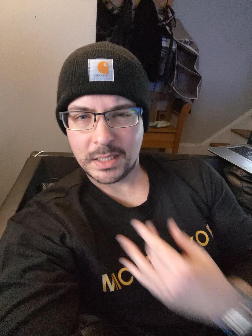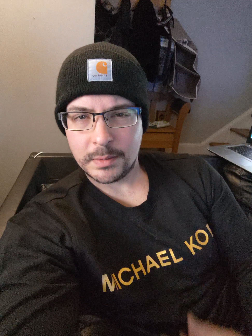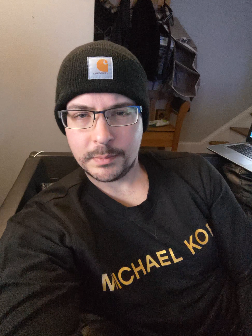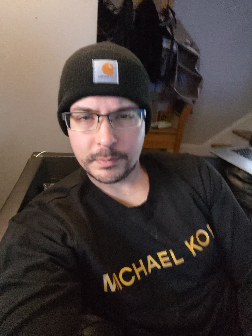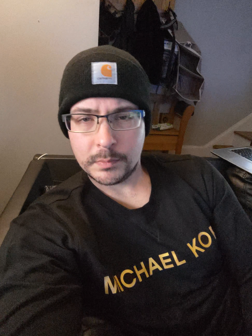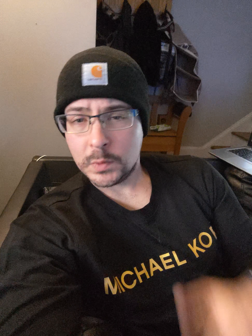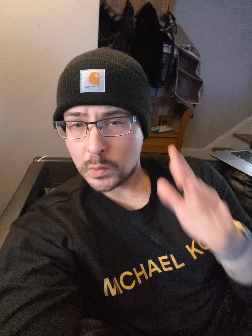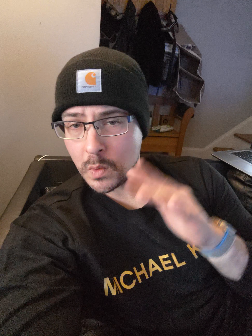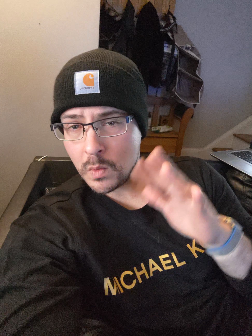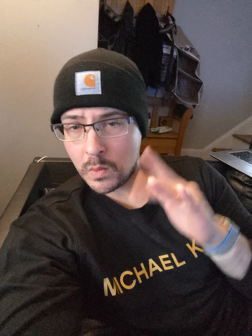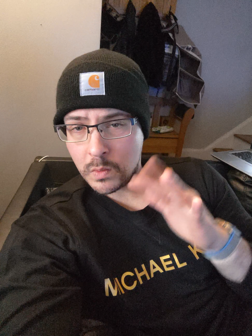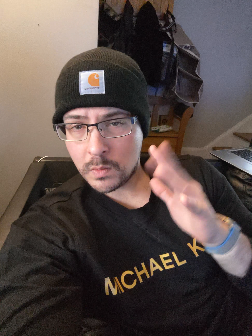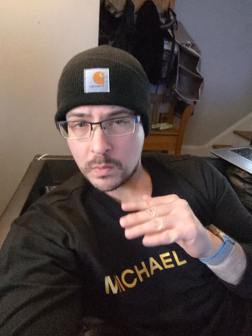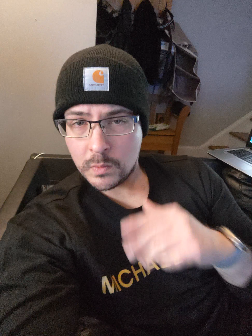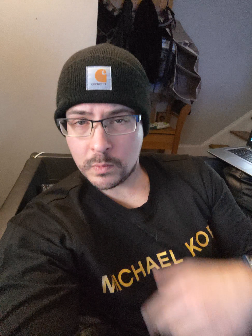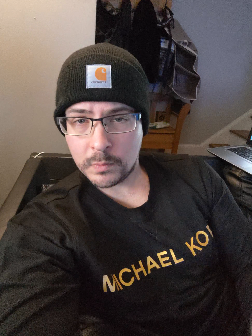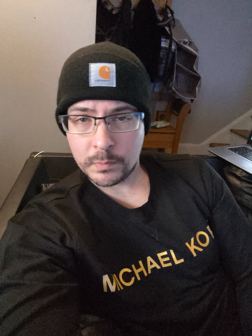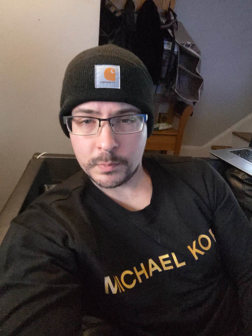snow